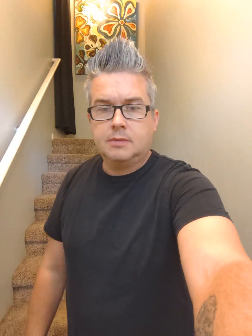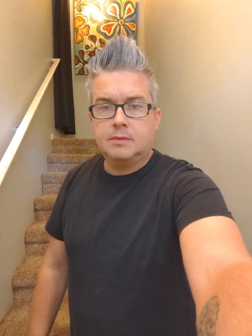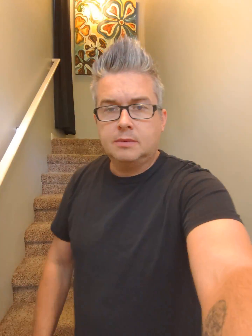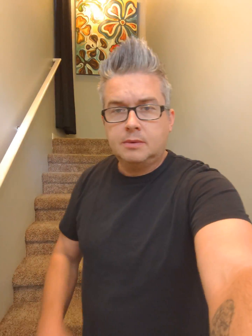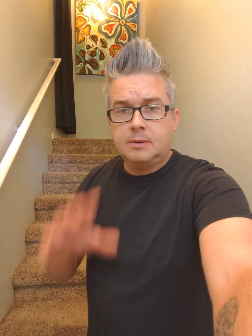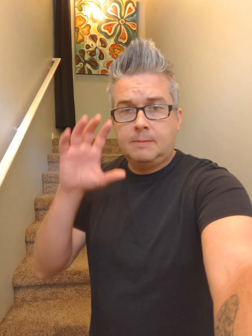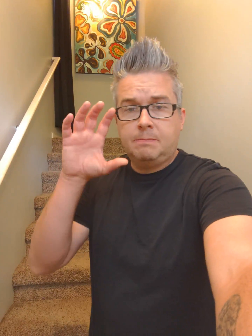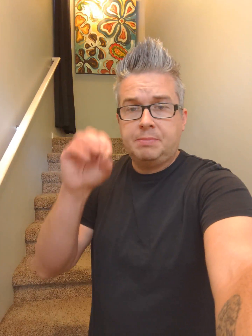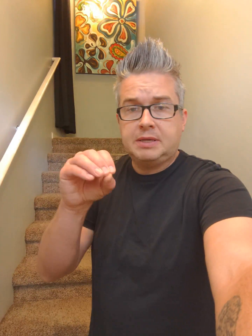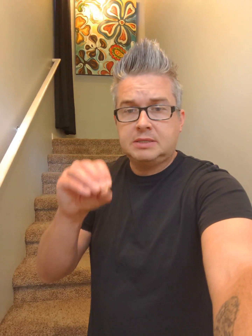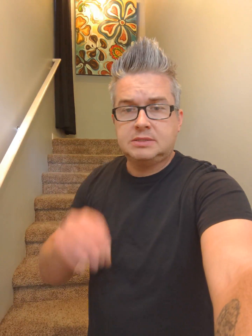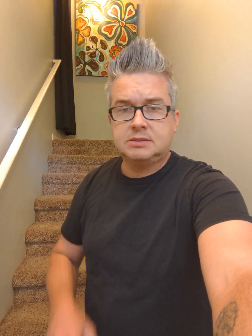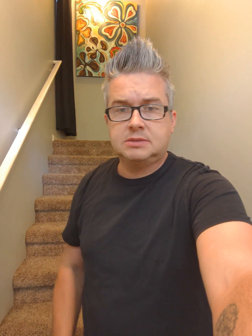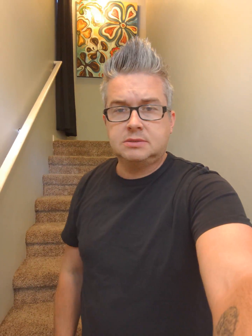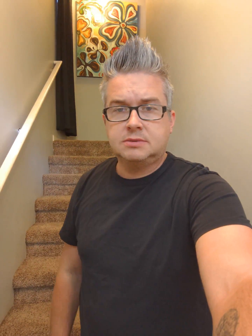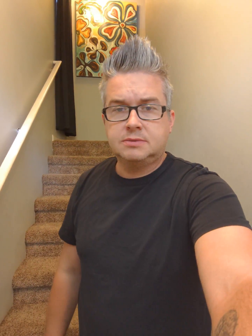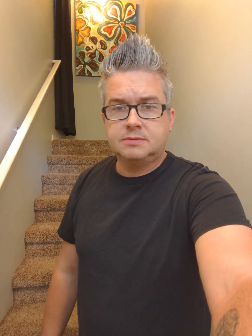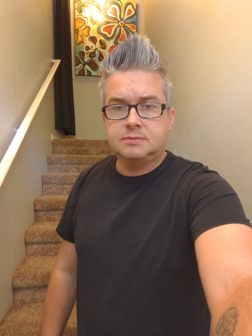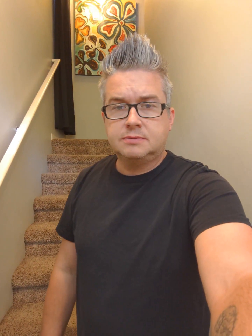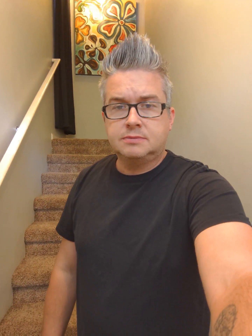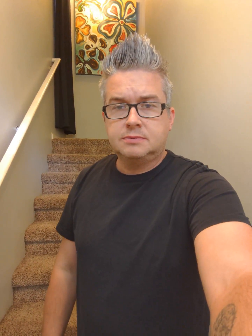bite